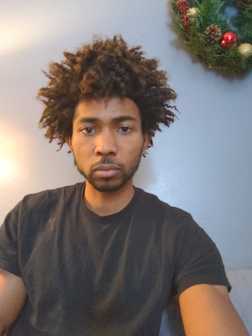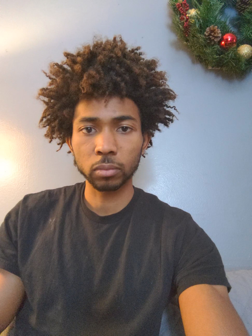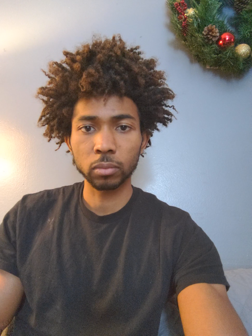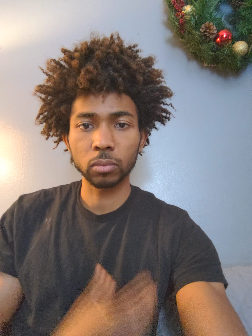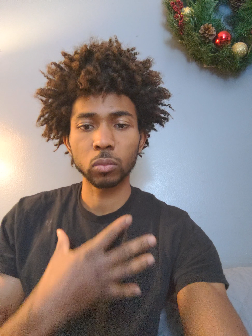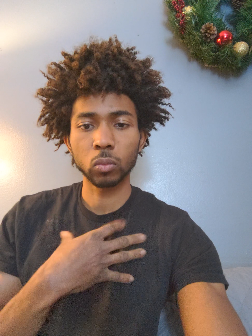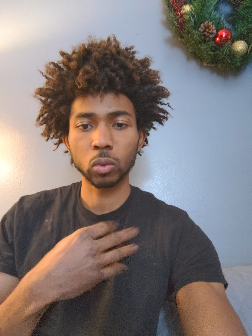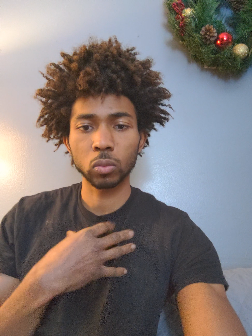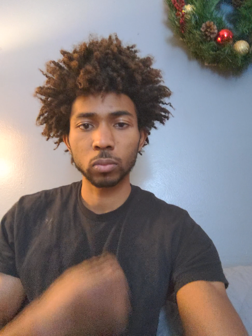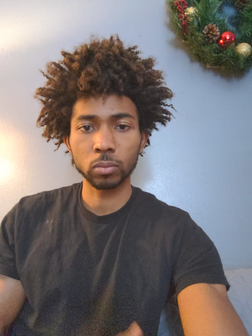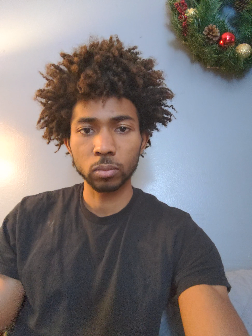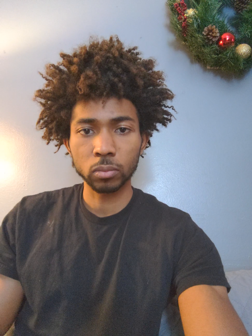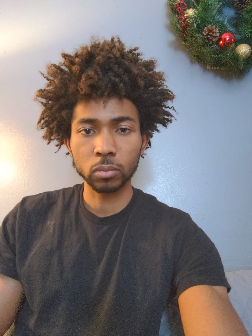white